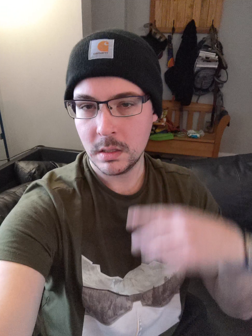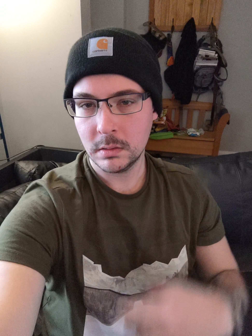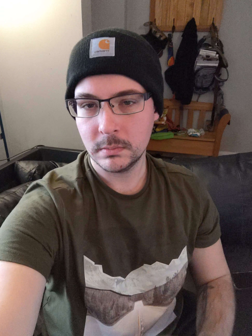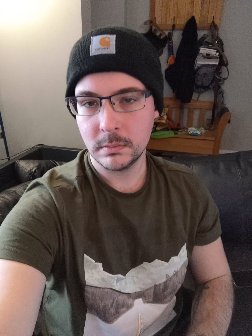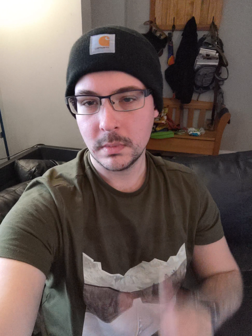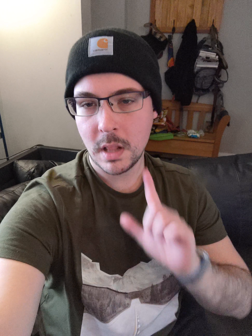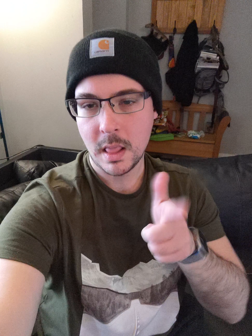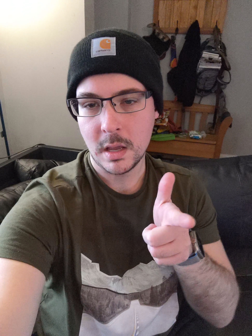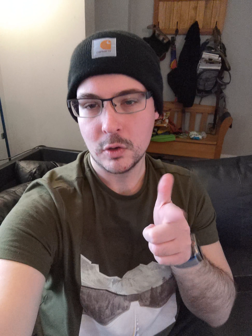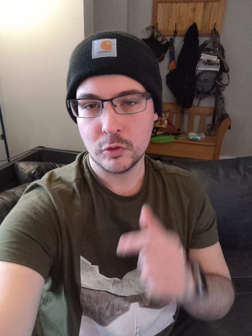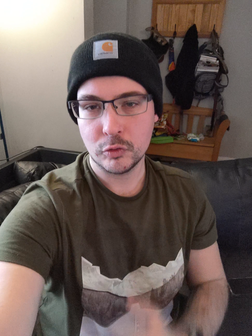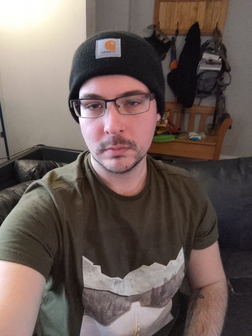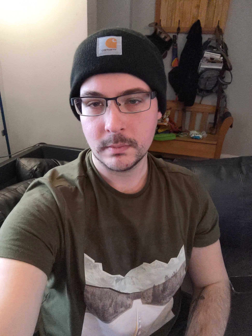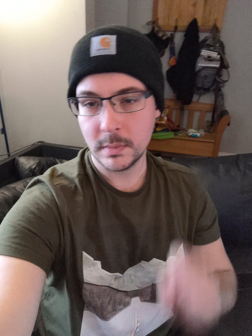later